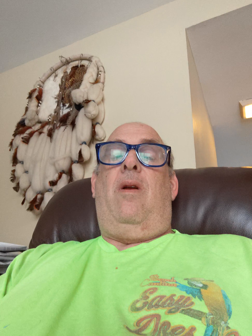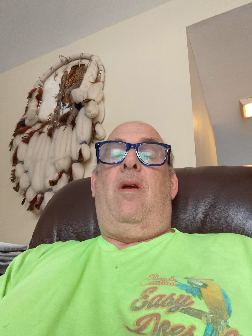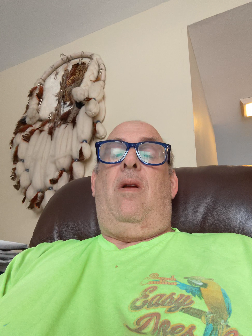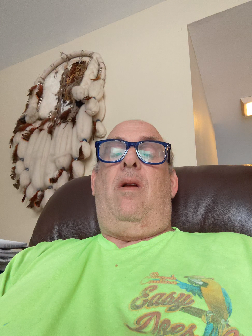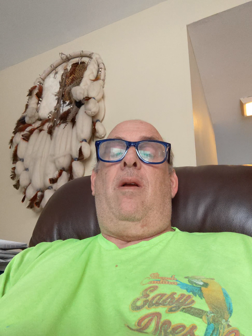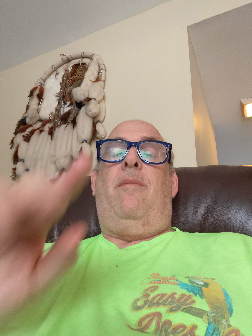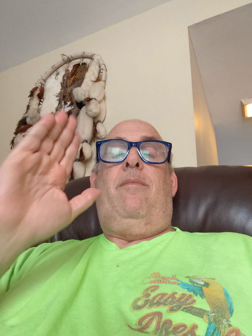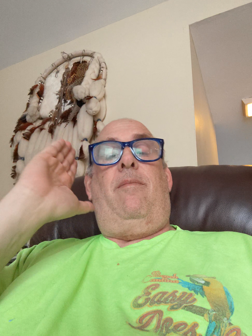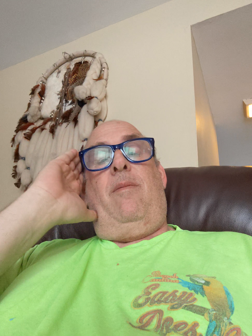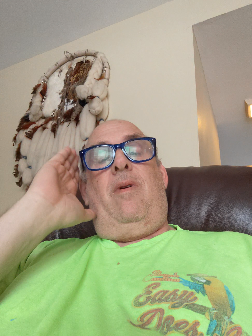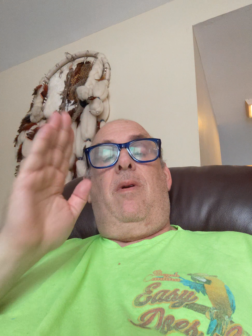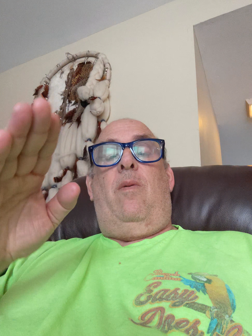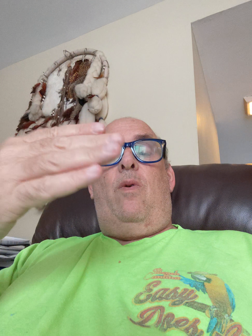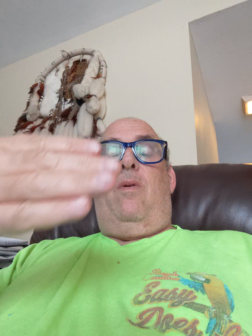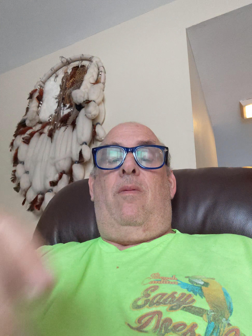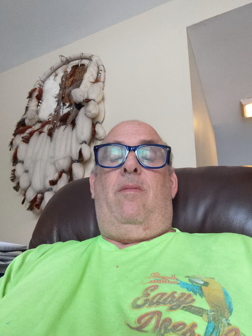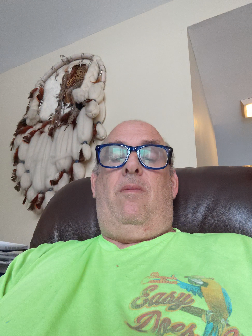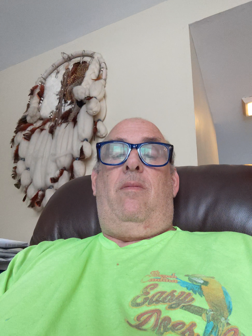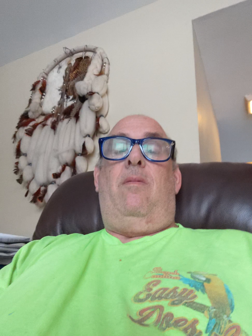bedroom